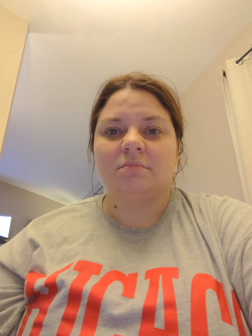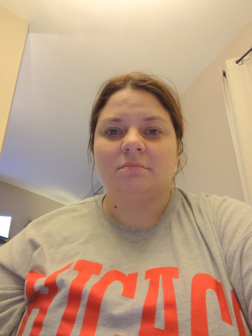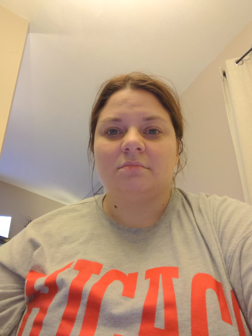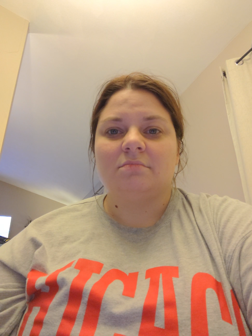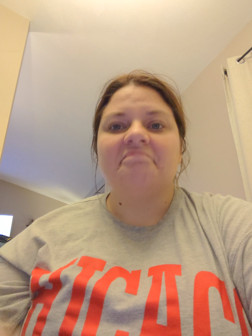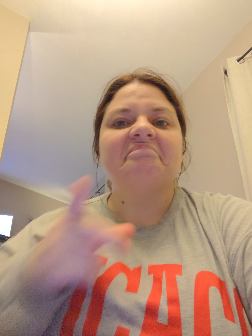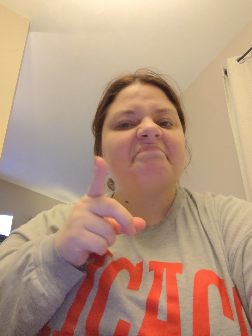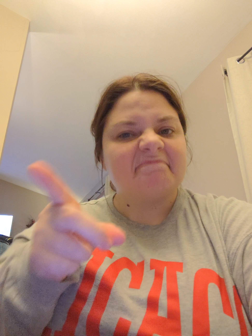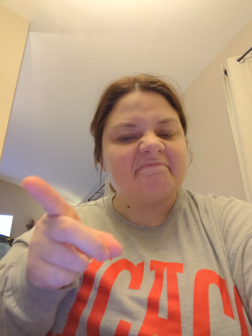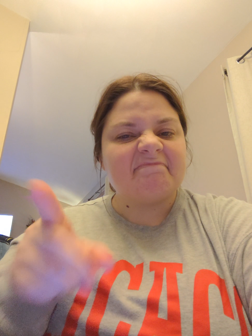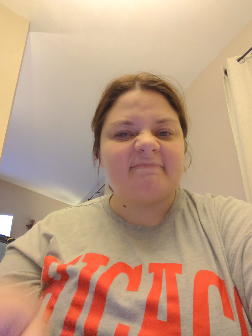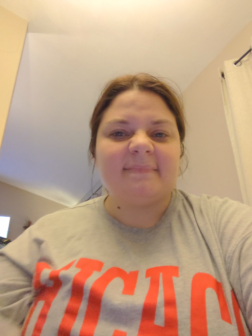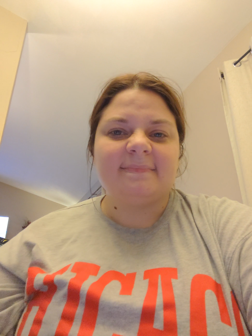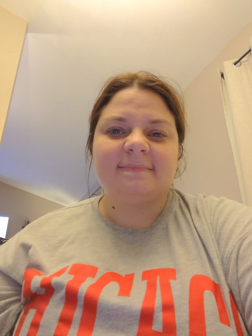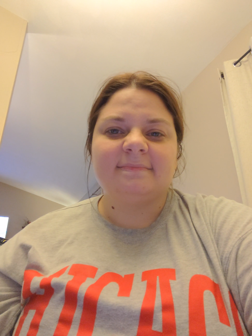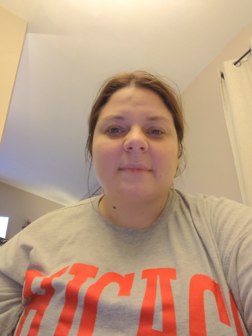he/she/it